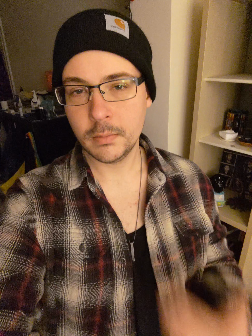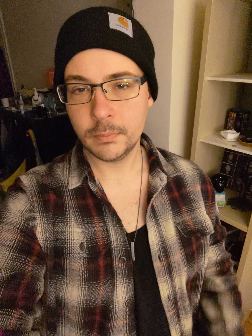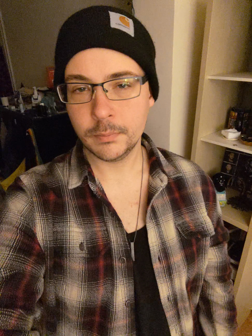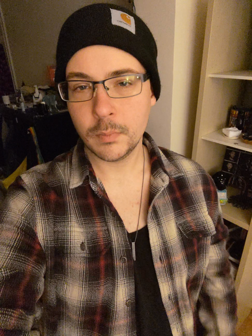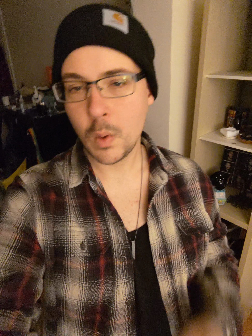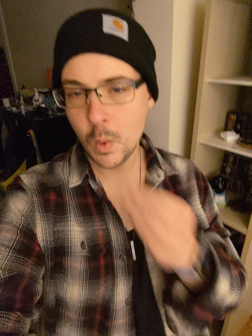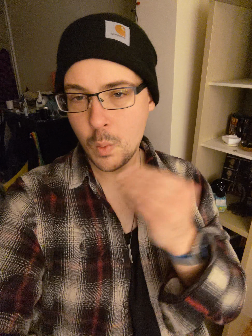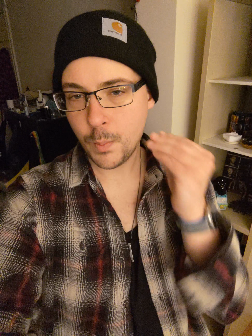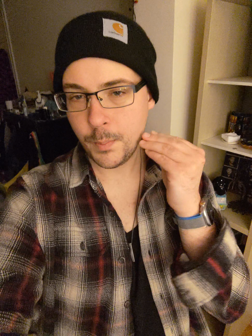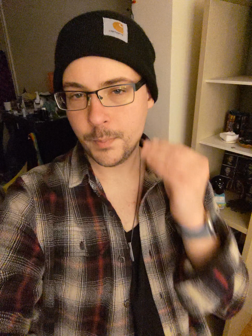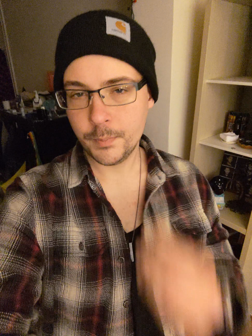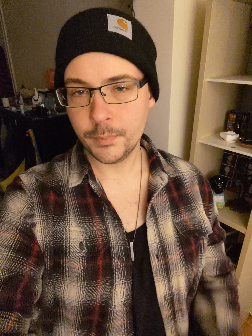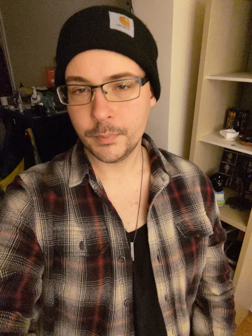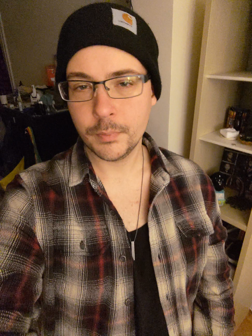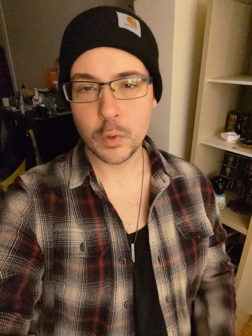home